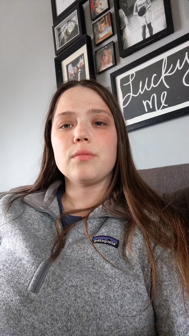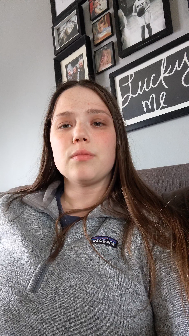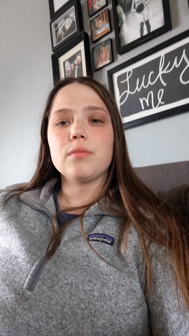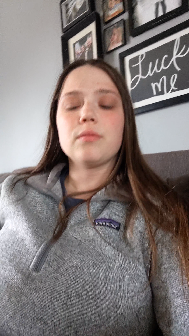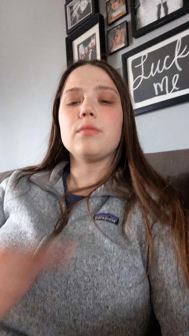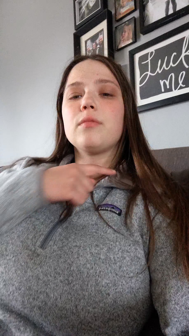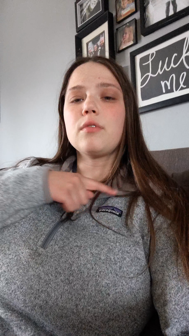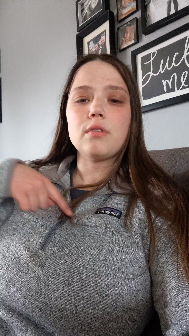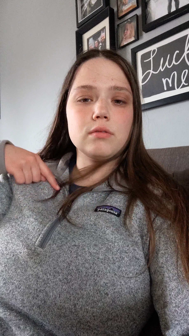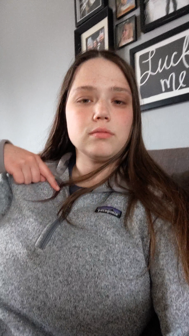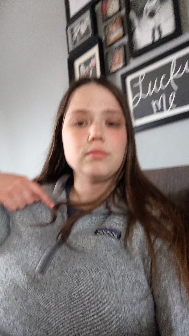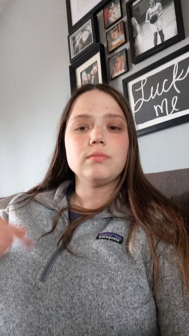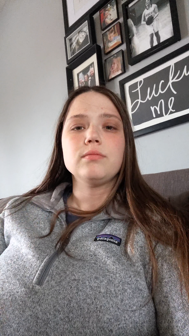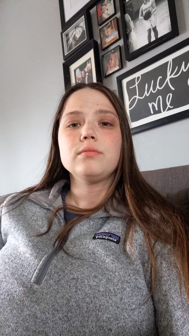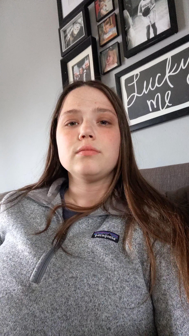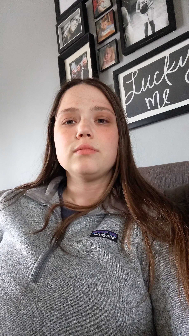necklace